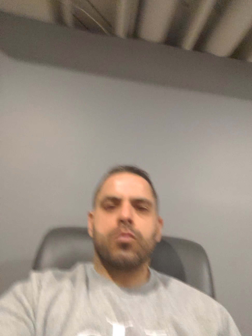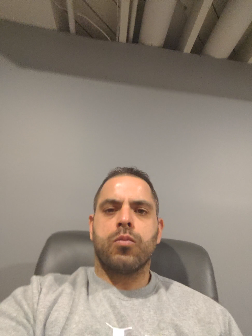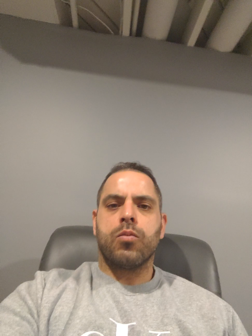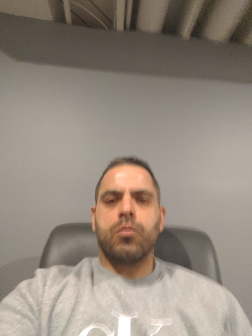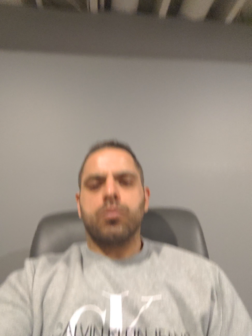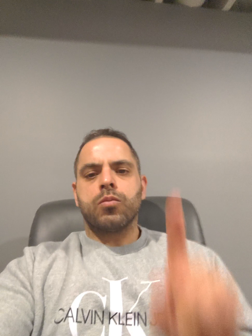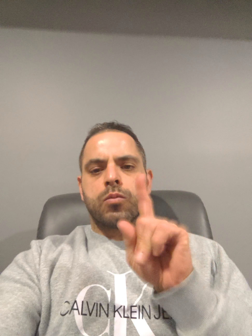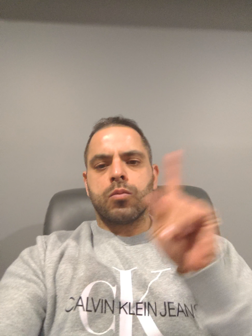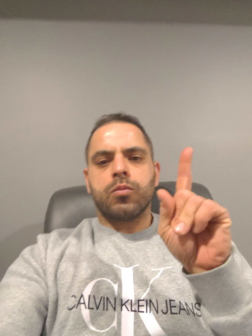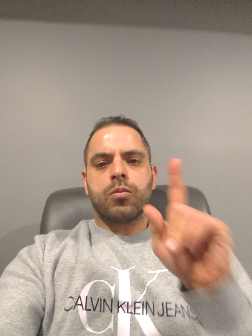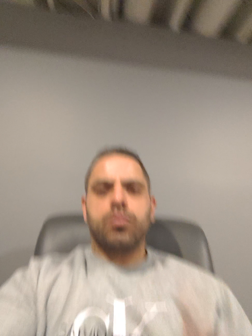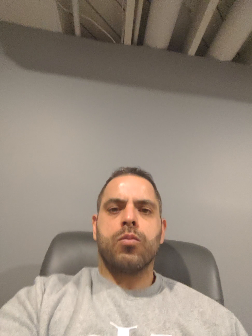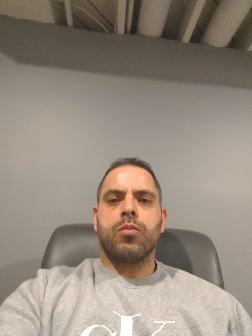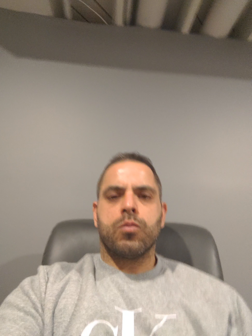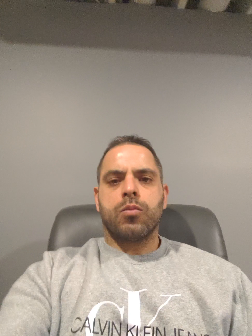where